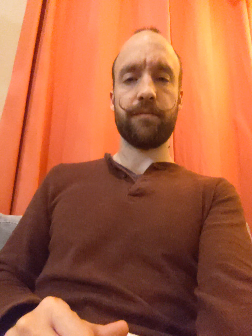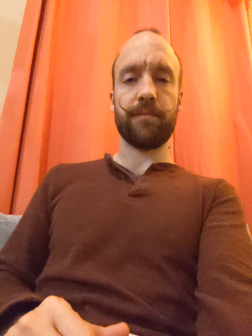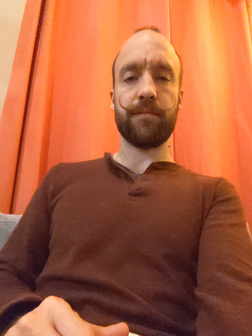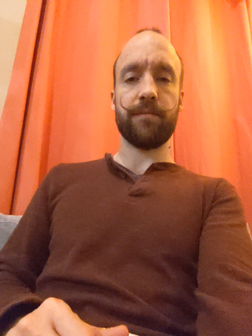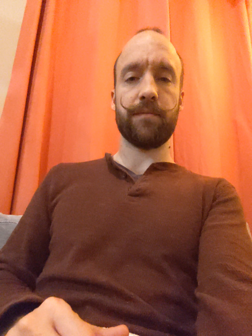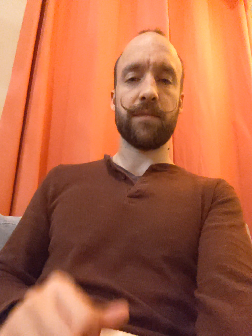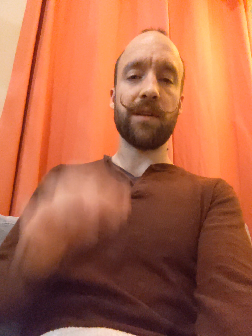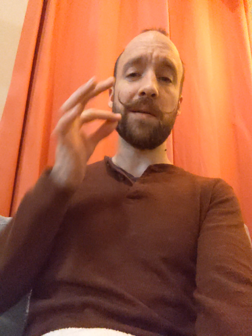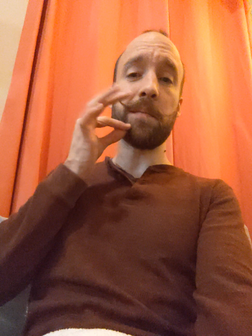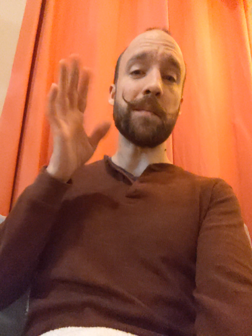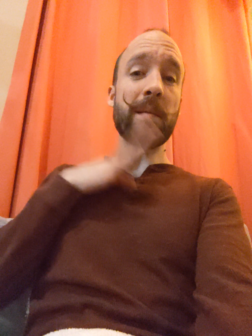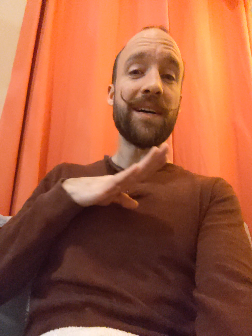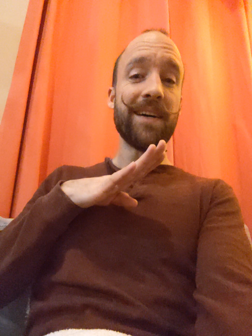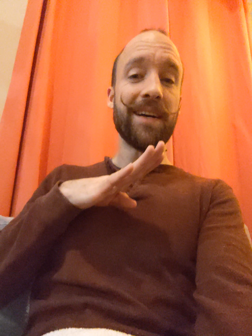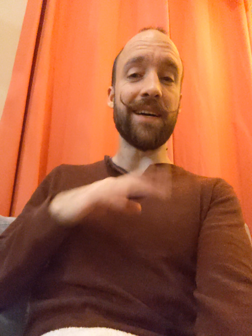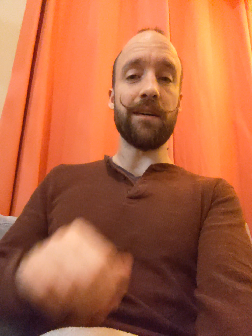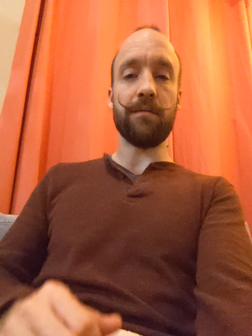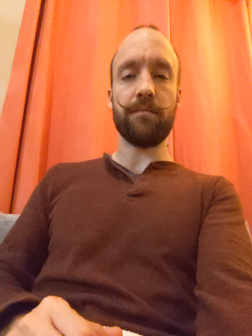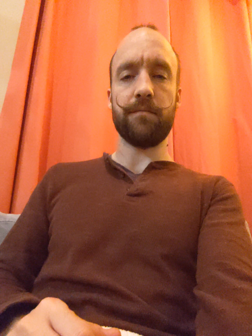bee